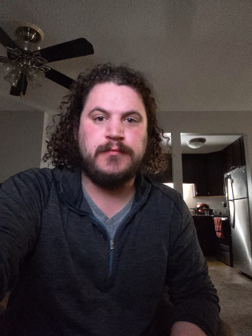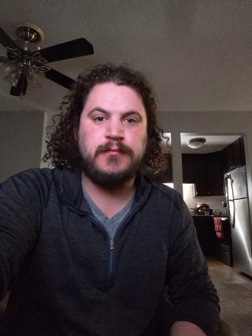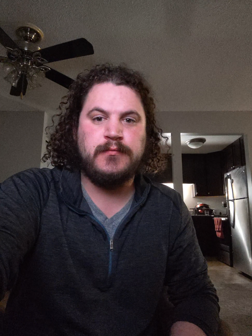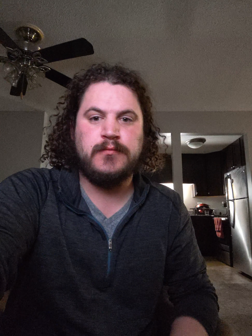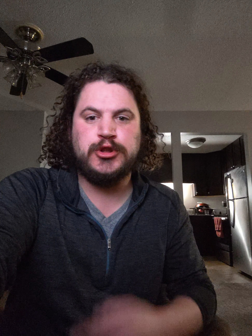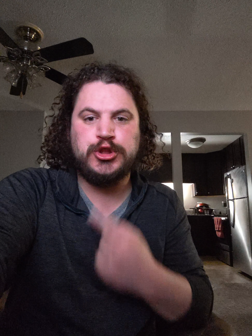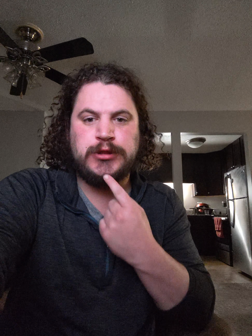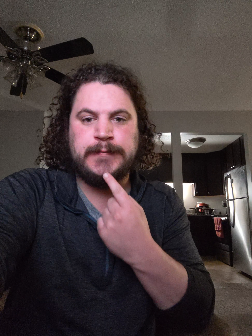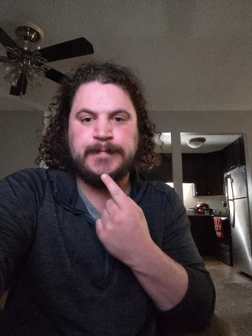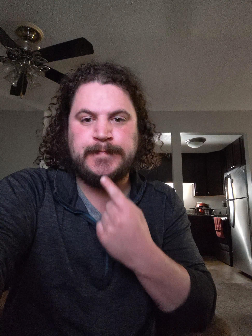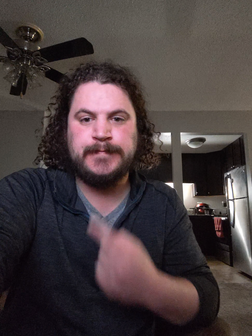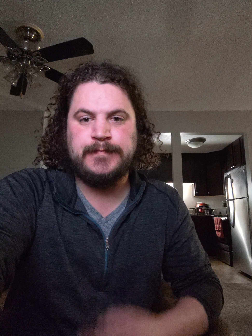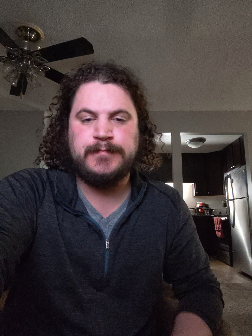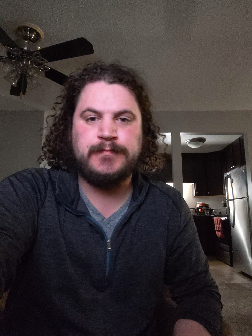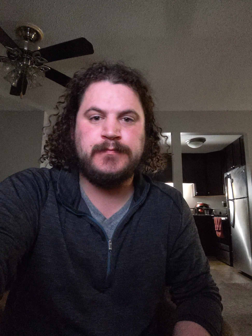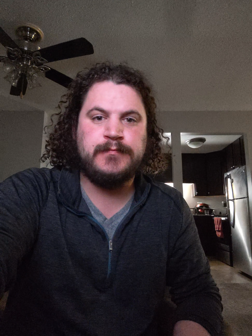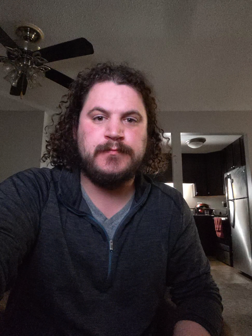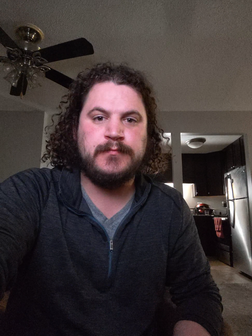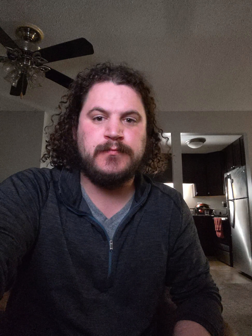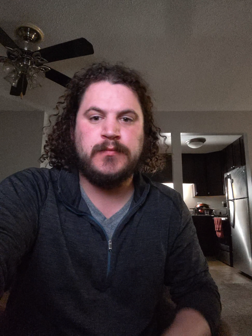chin